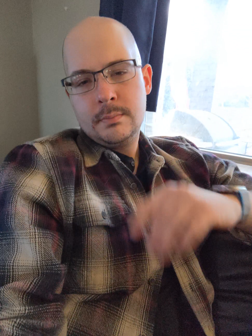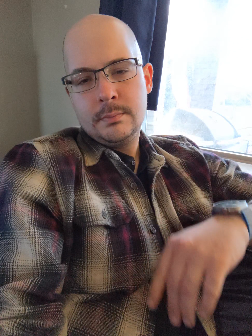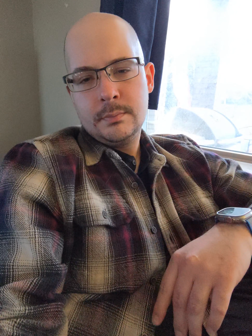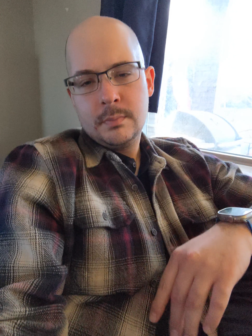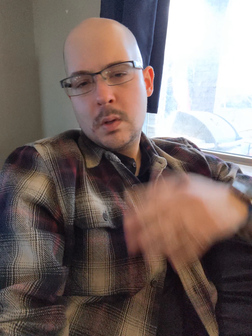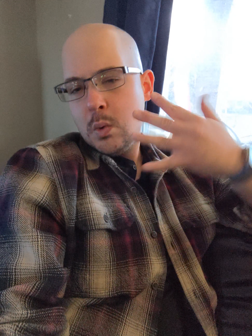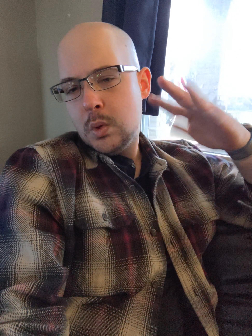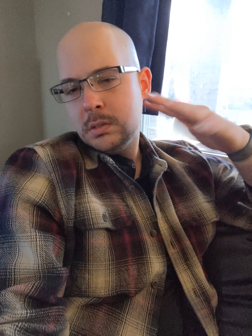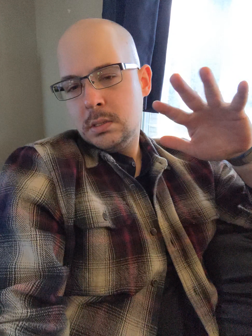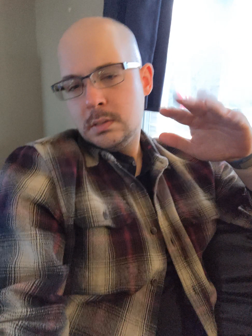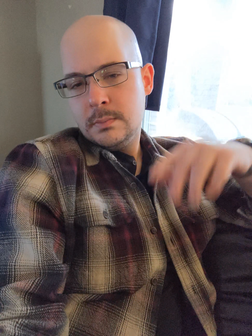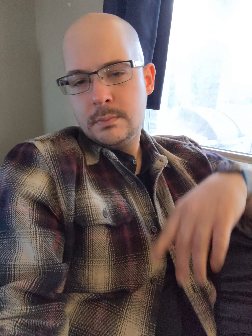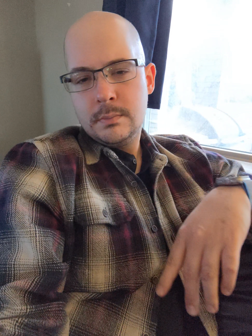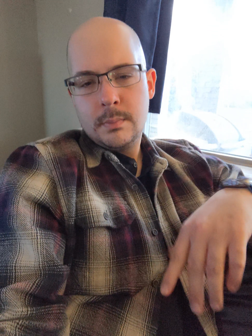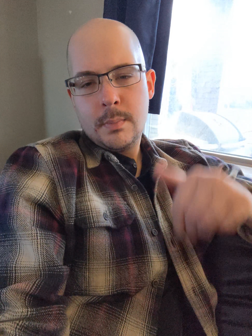noisy